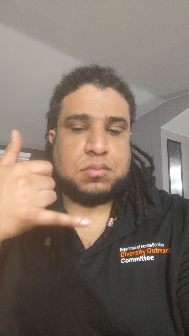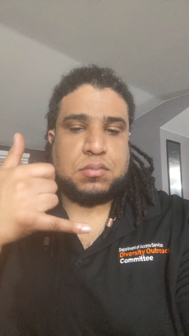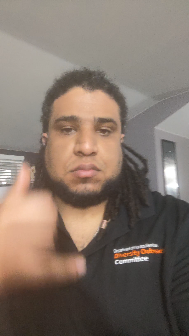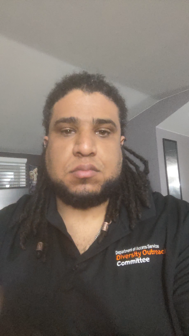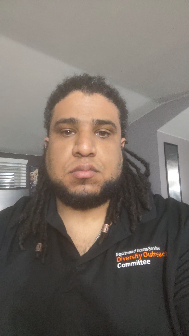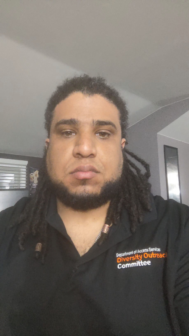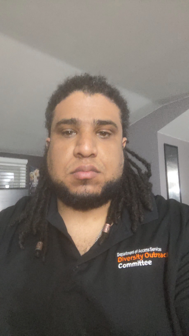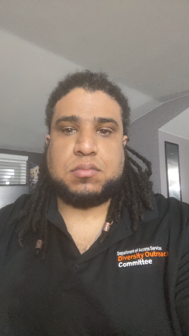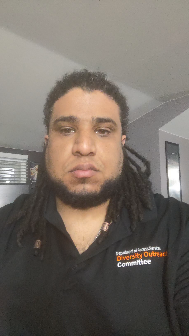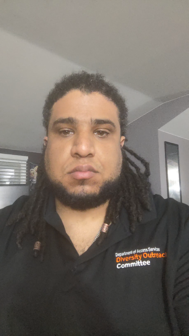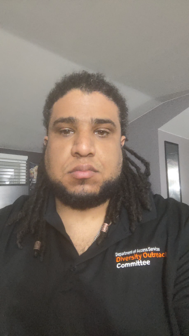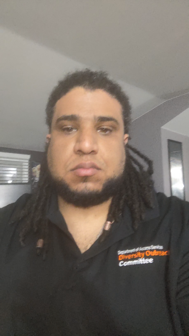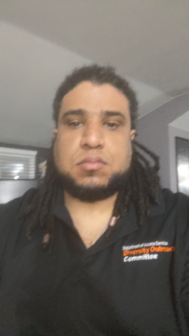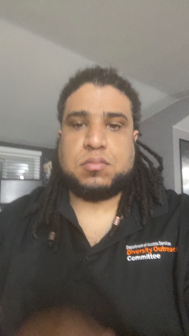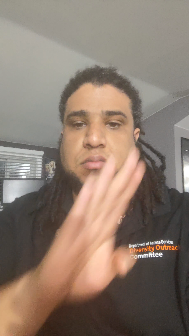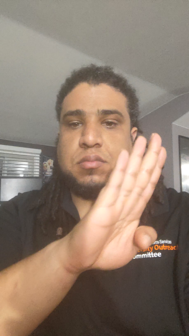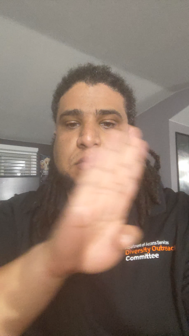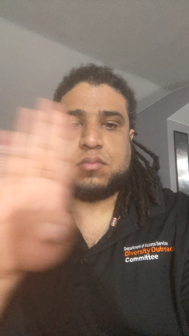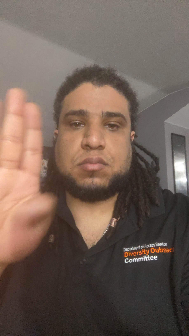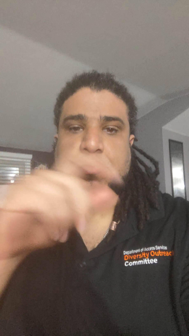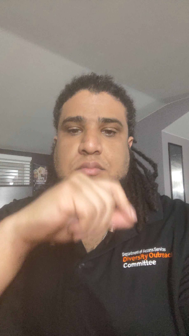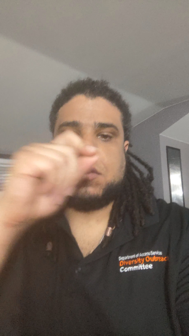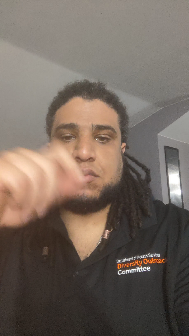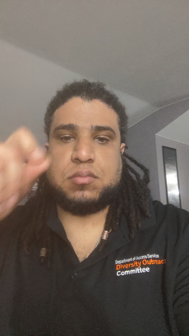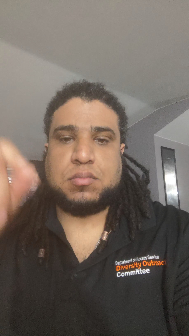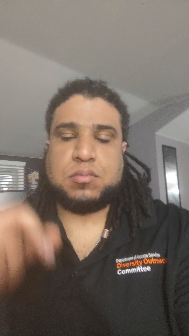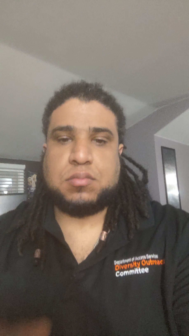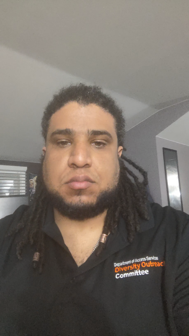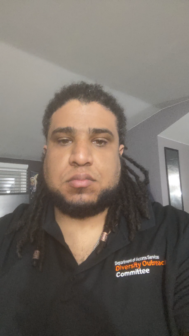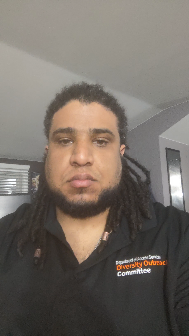chalk